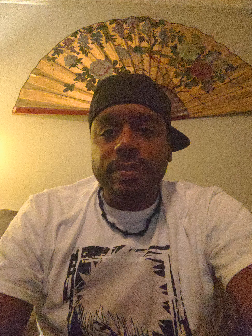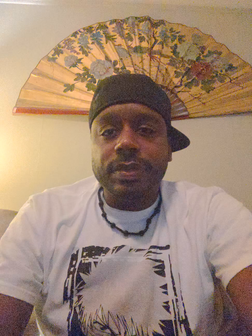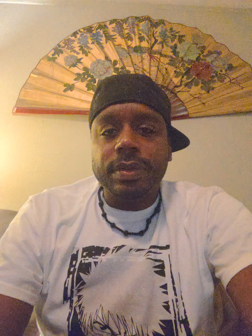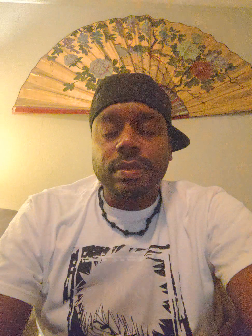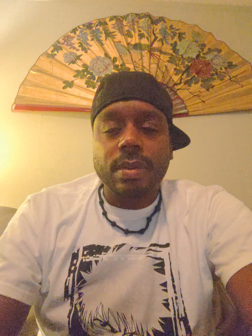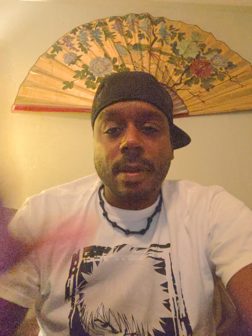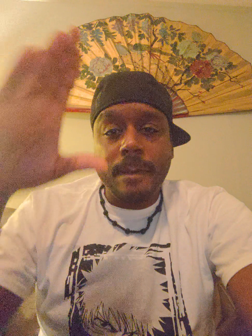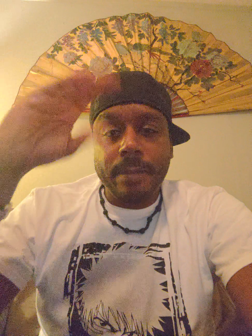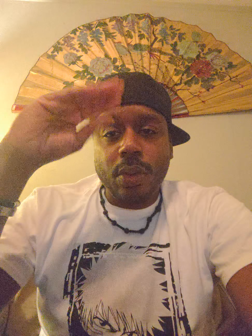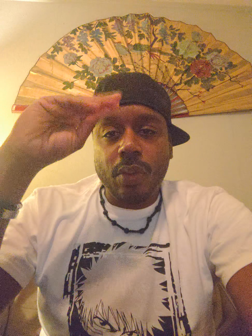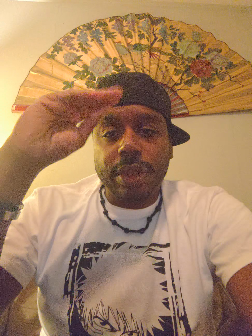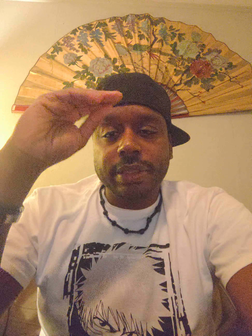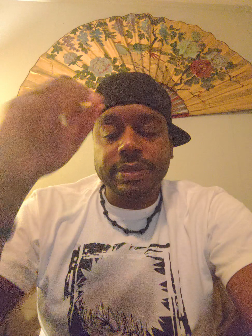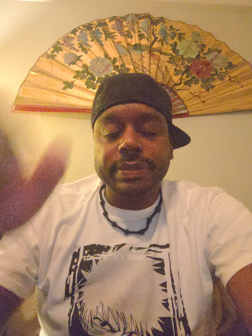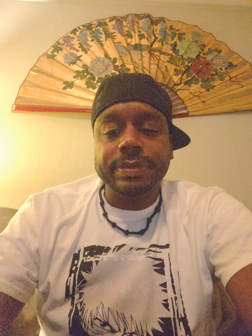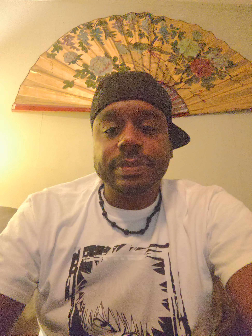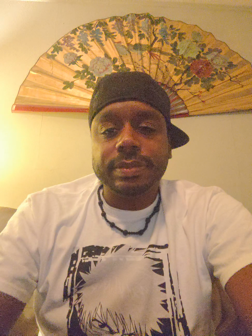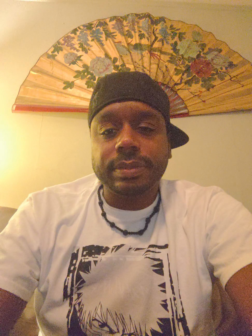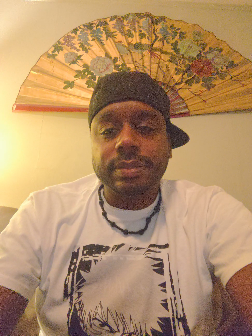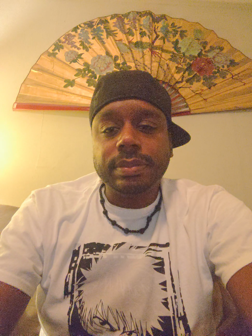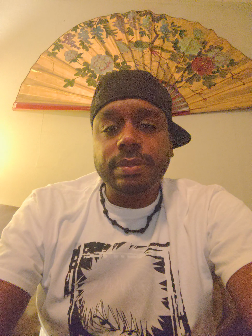boy